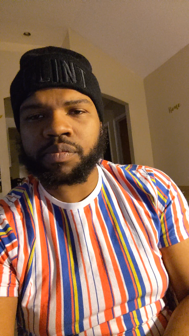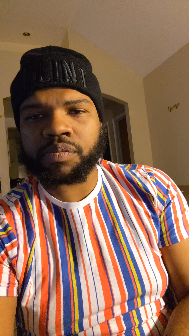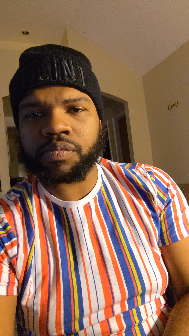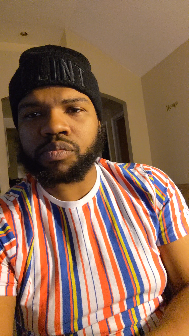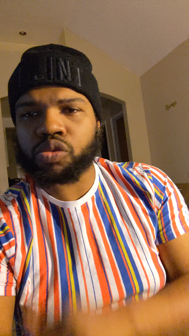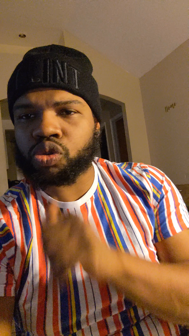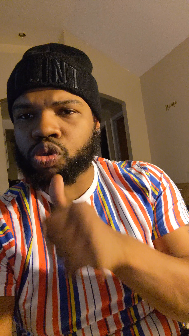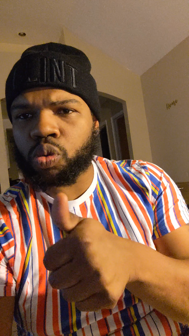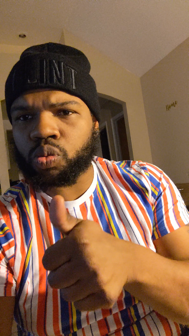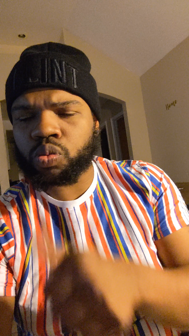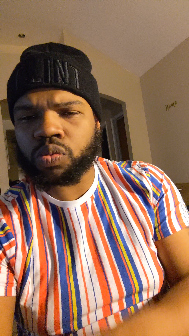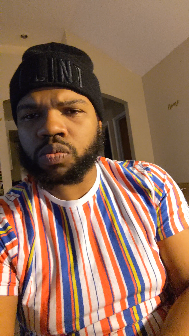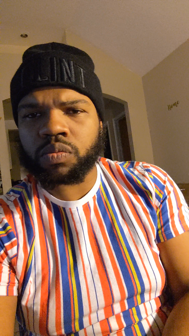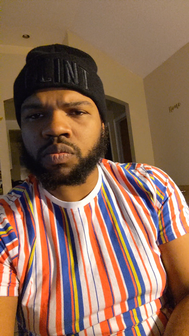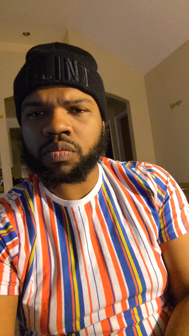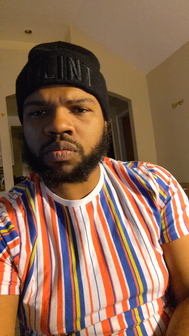don't